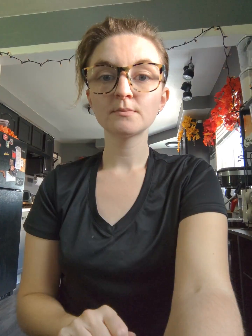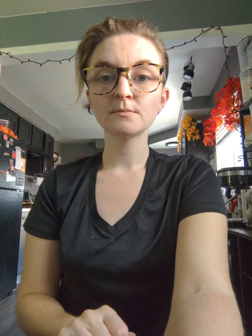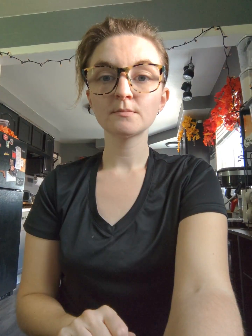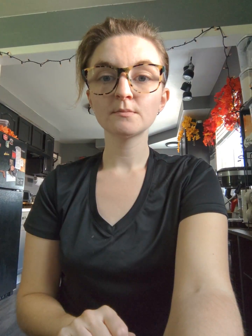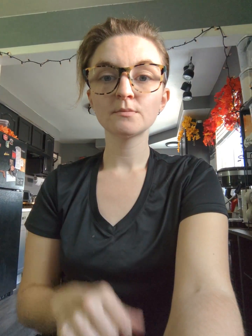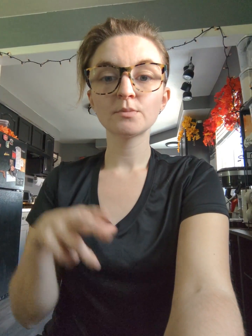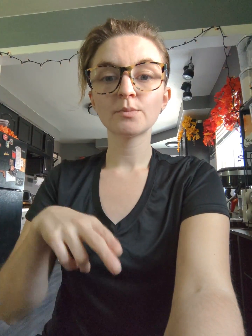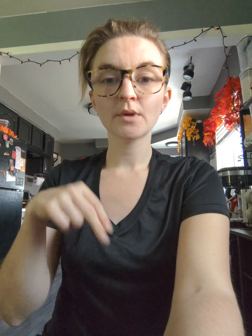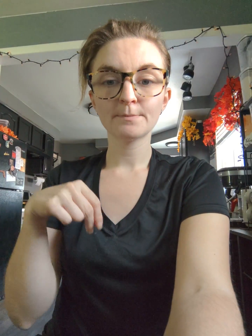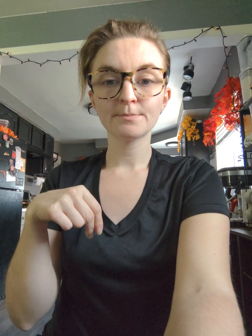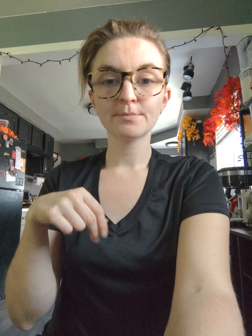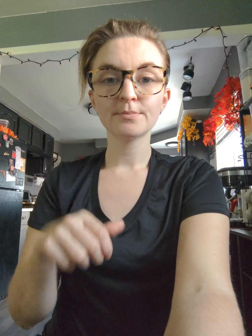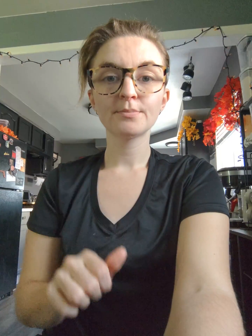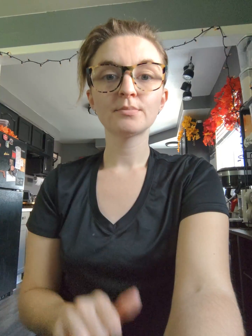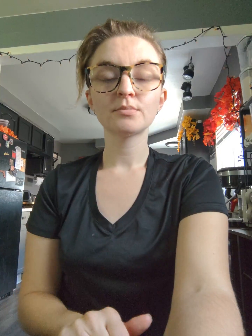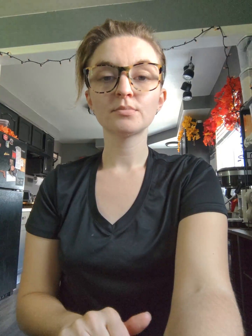diaper